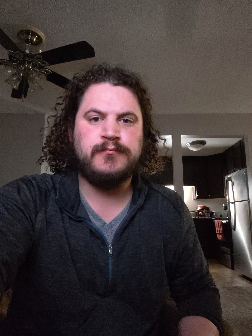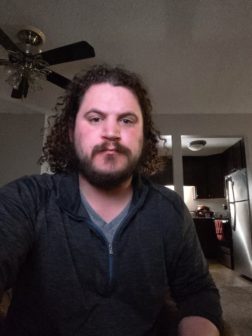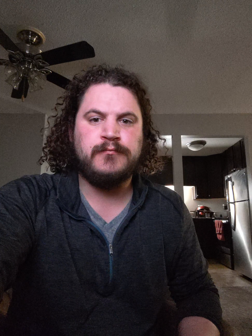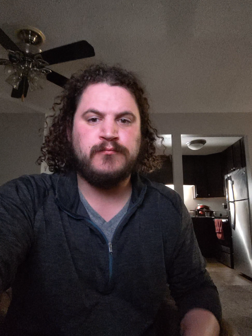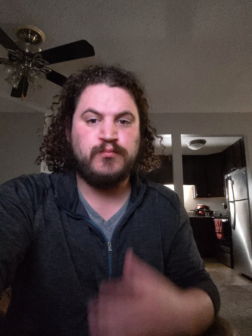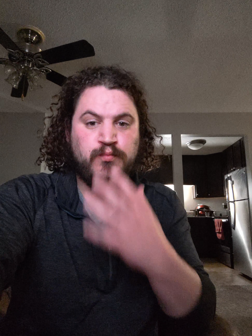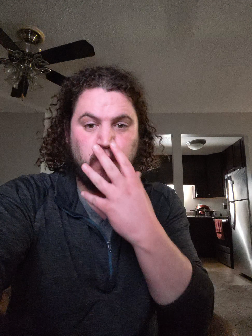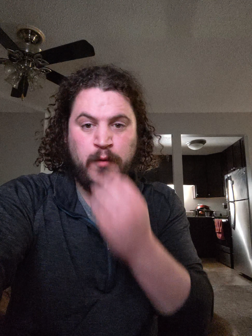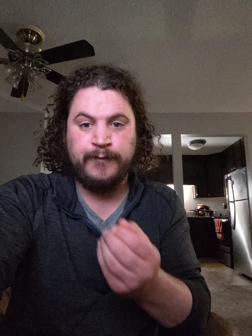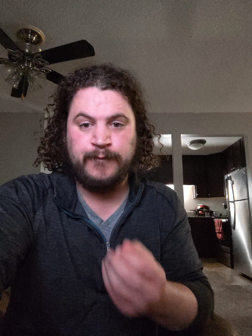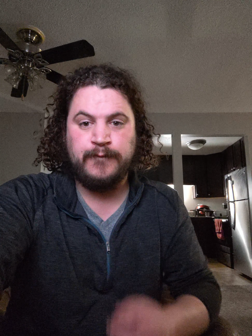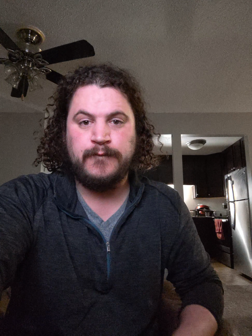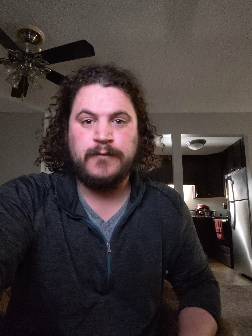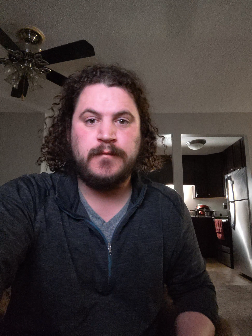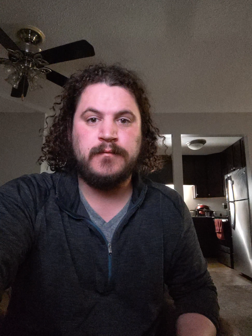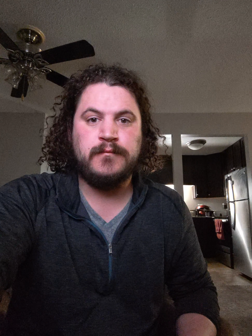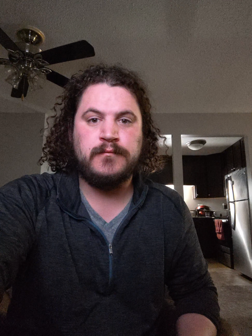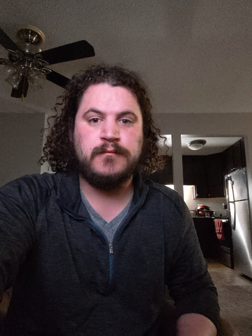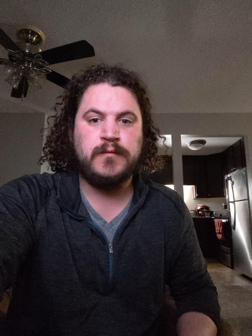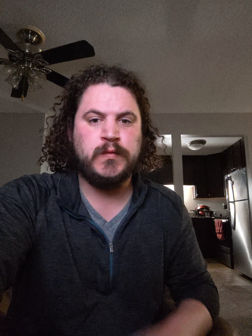wolf